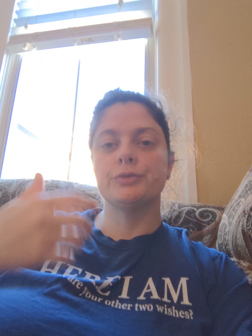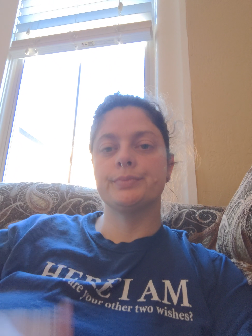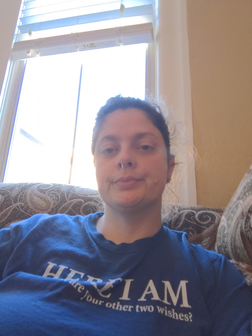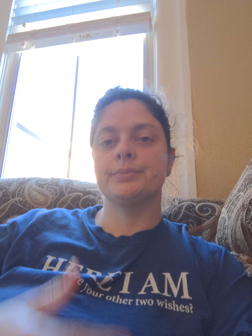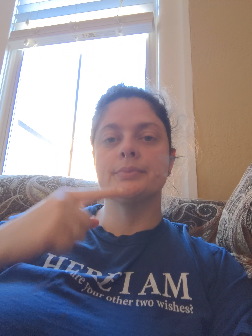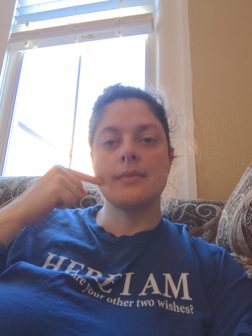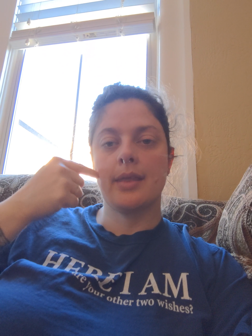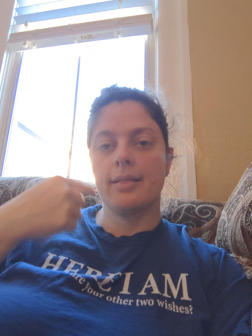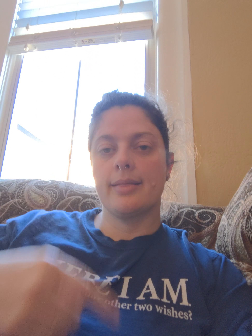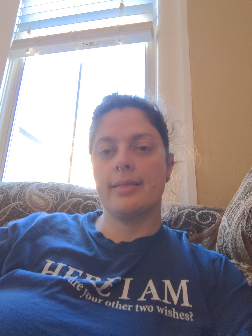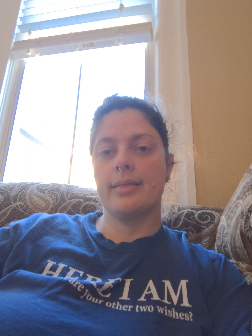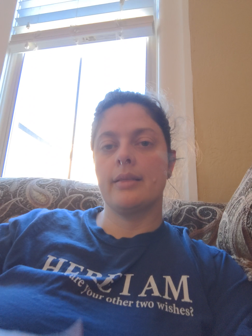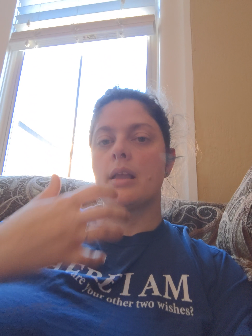smile